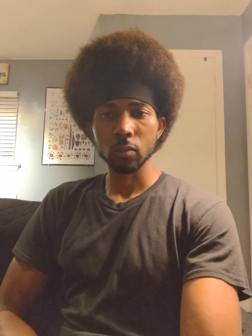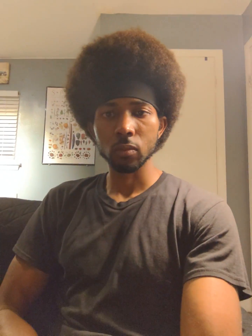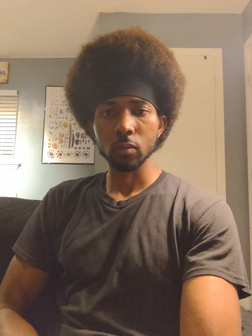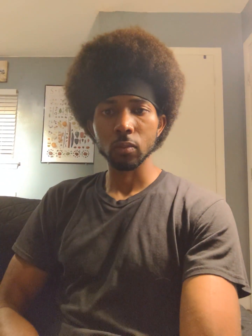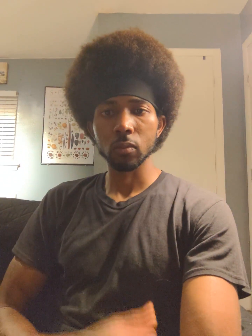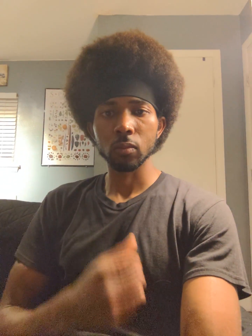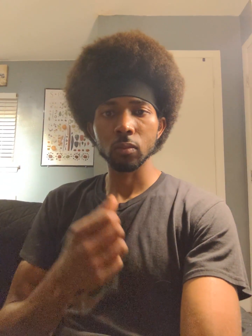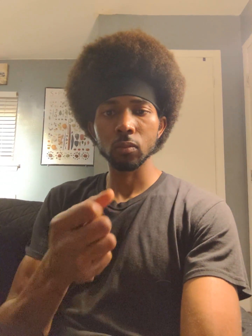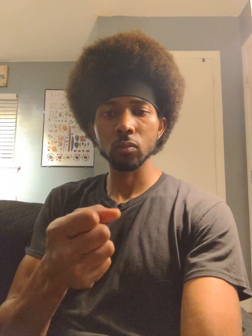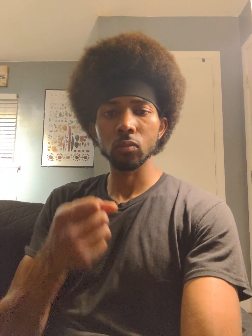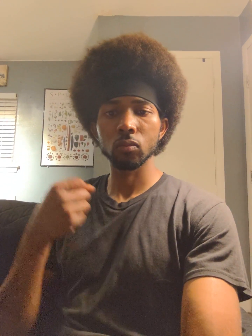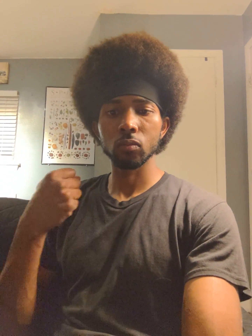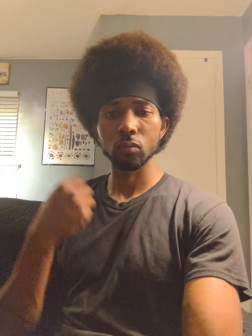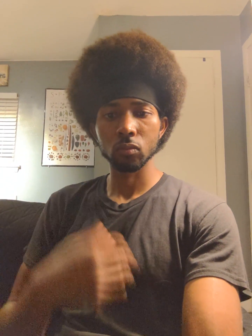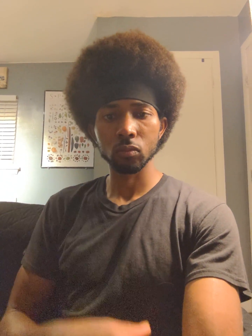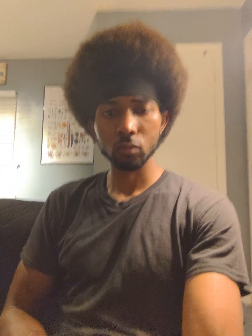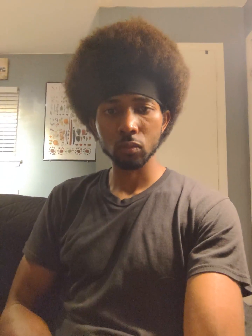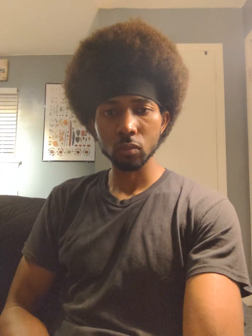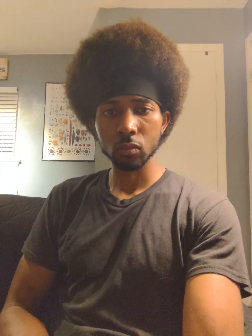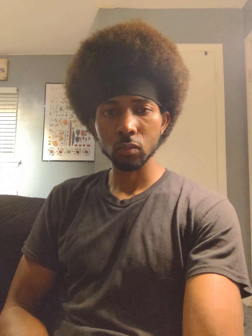pull